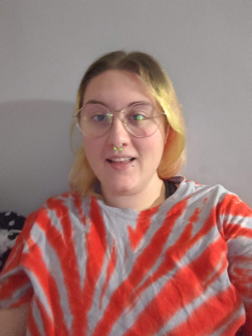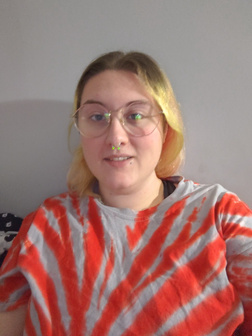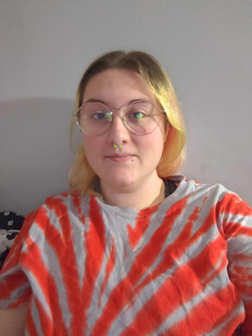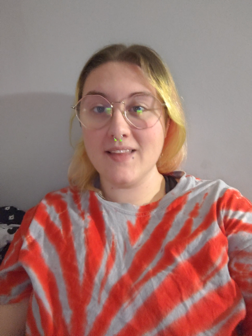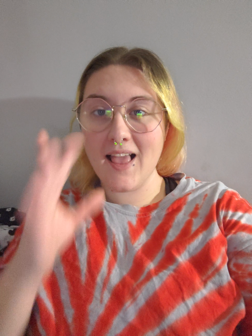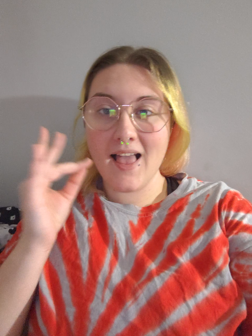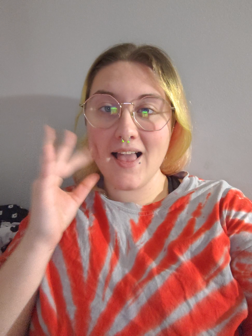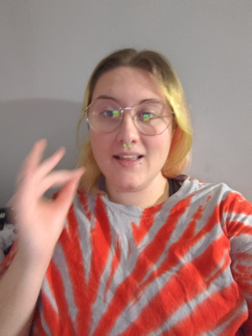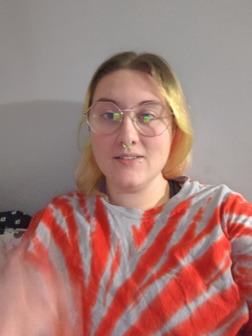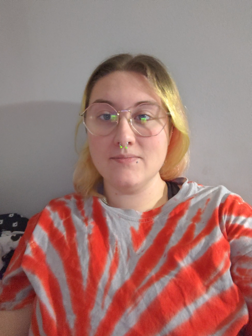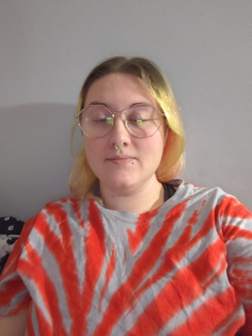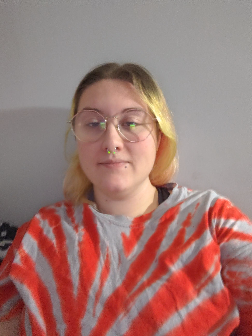cat